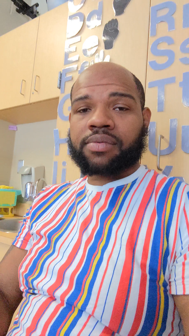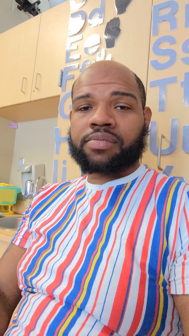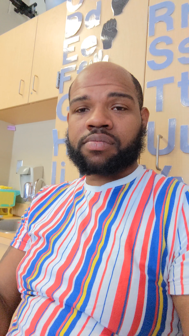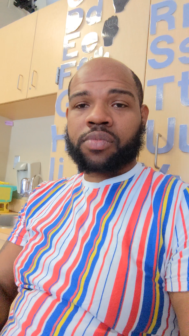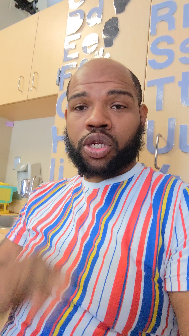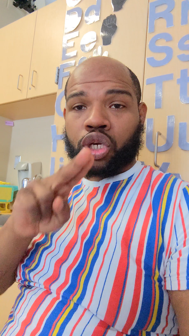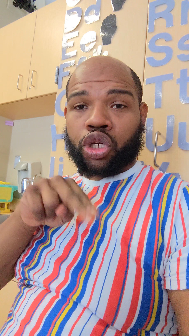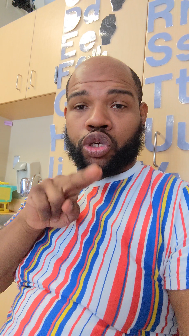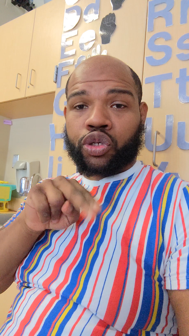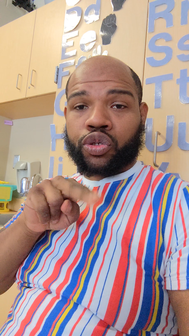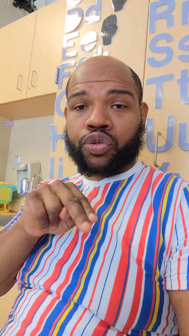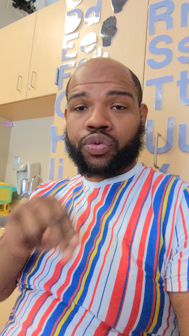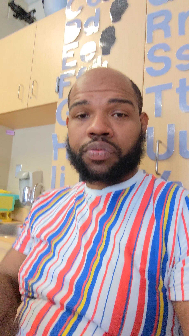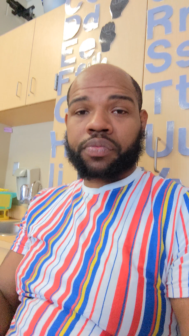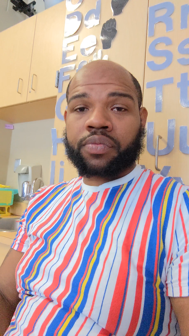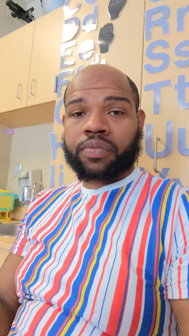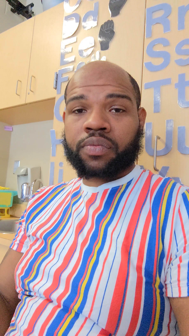nurse